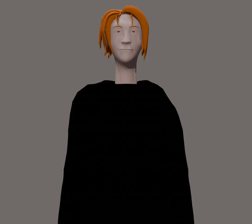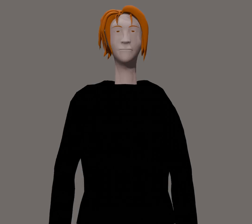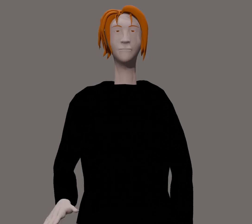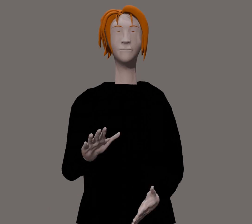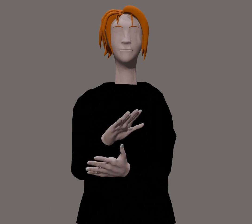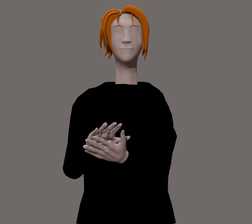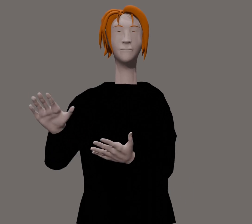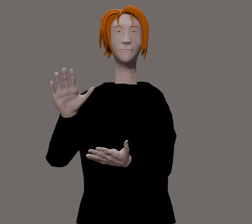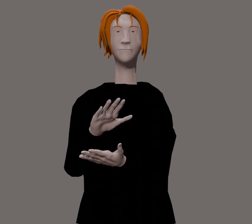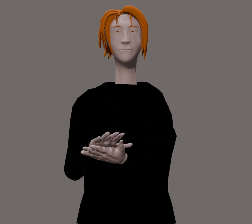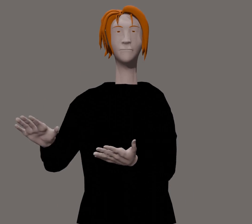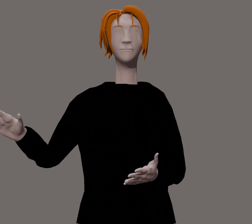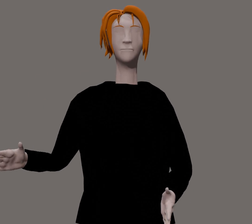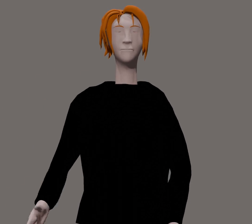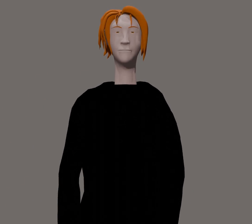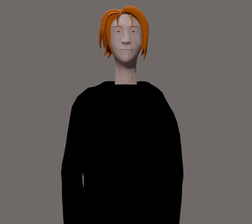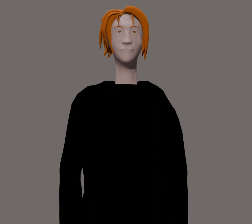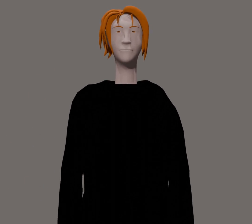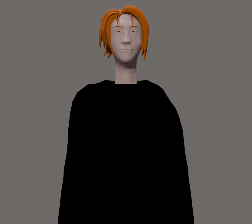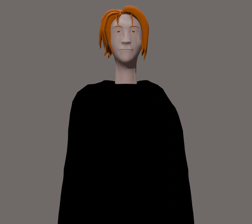Clean Up